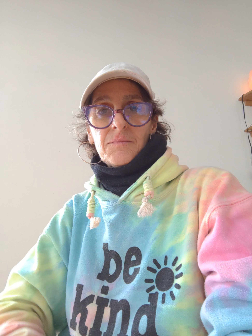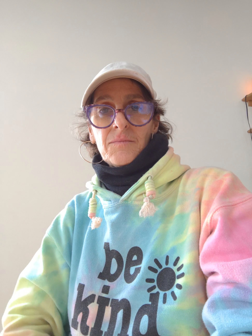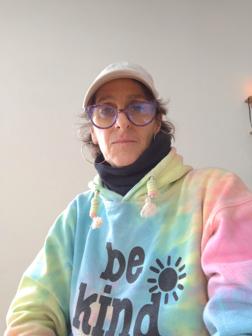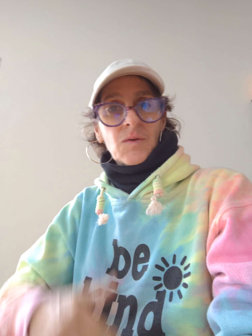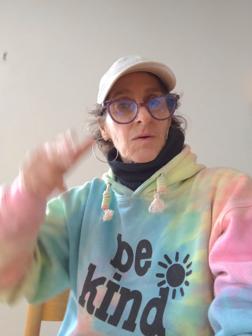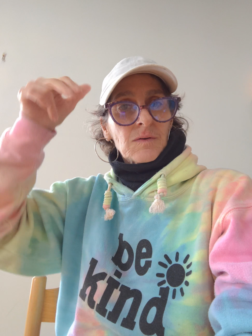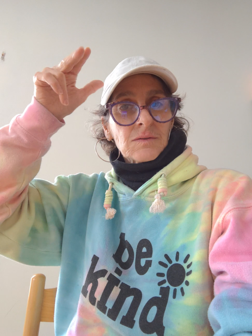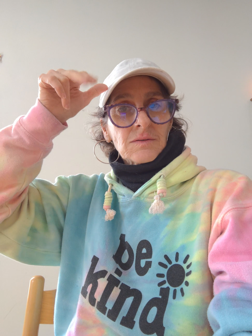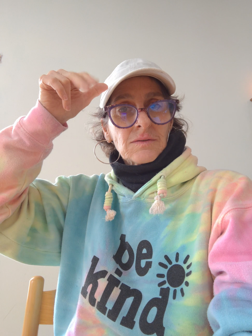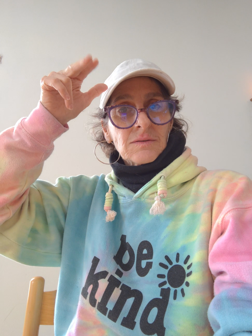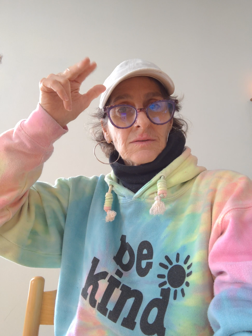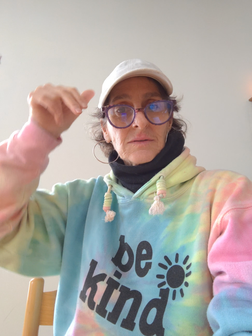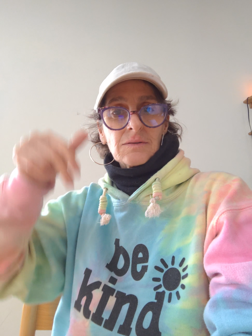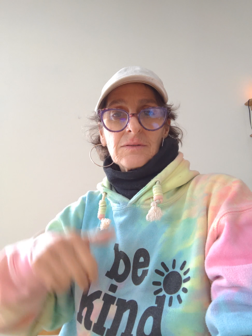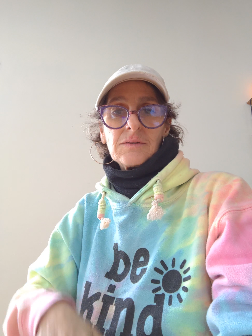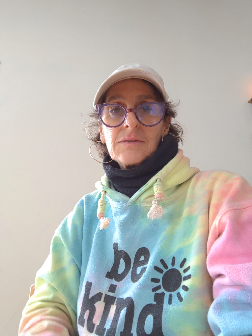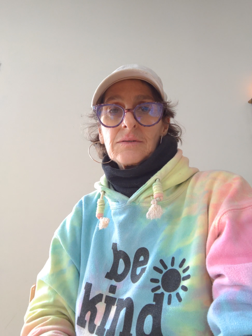horse